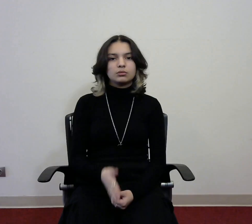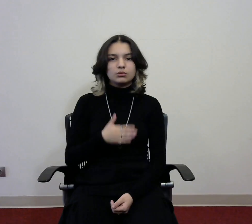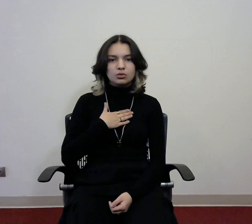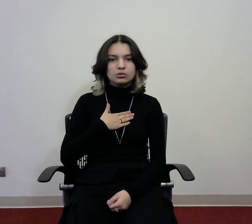mən